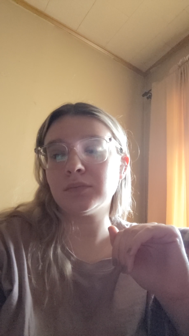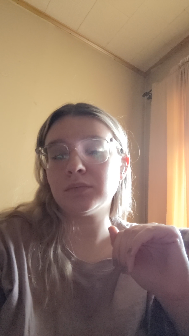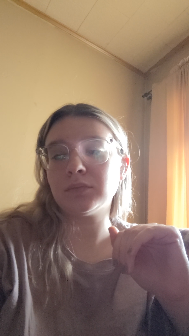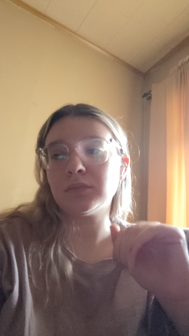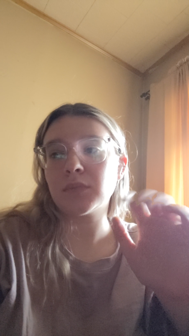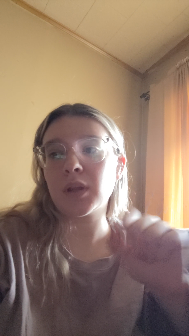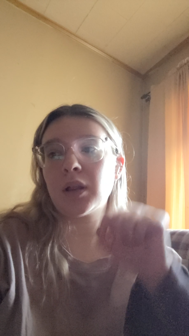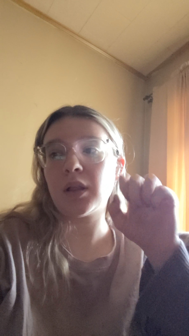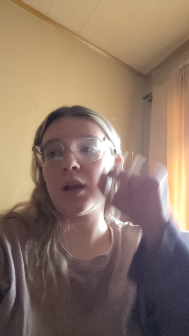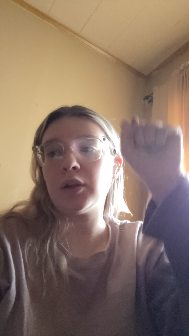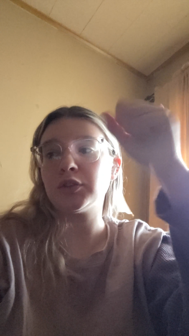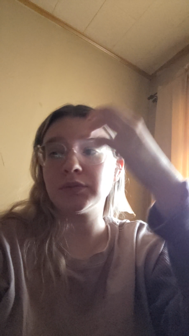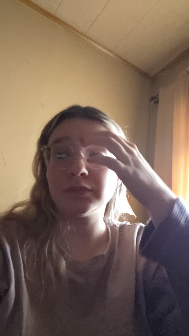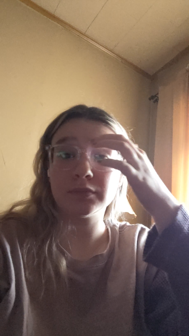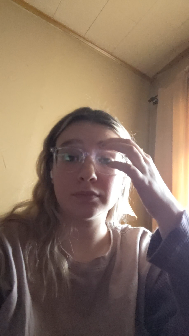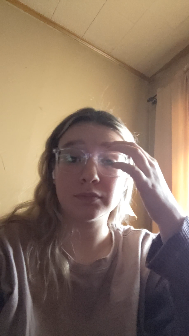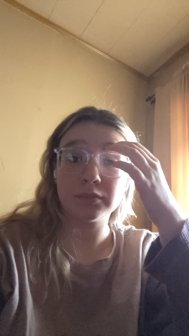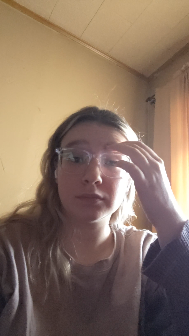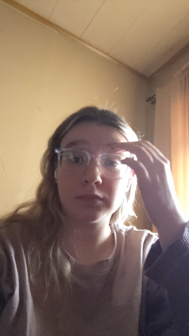ladder